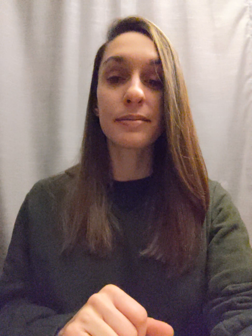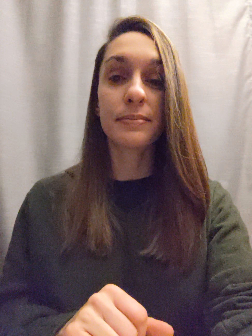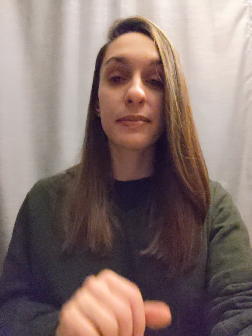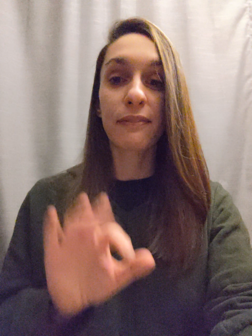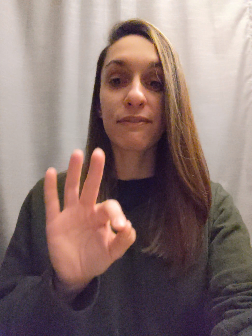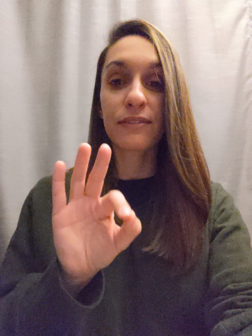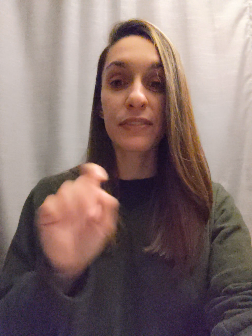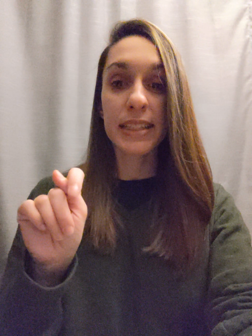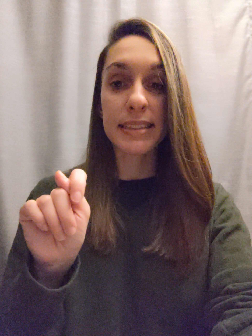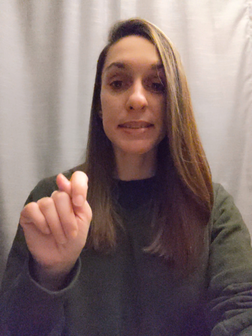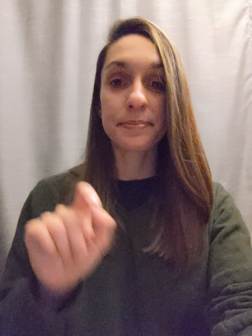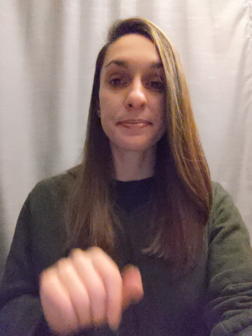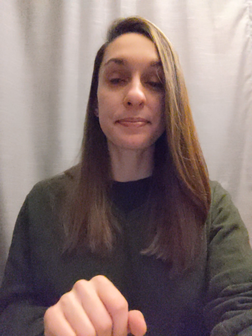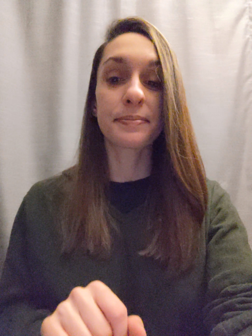feet